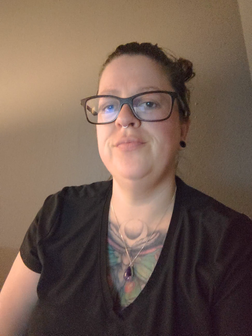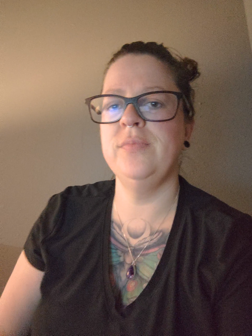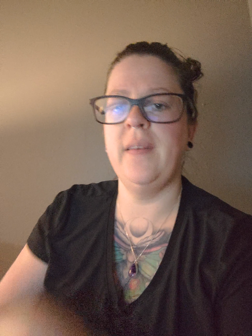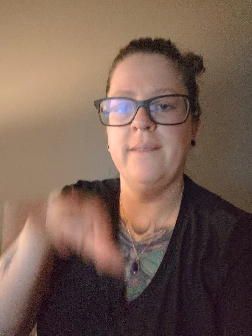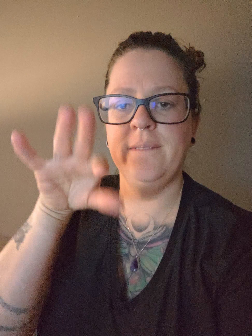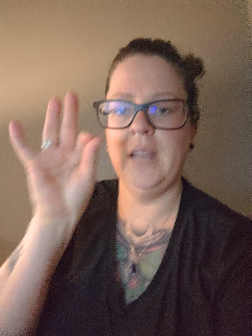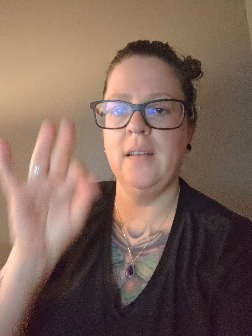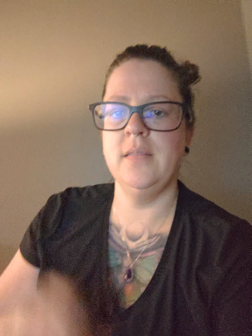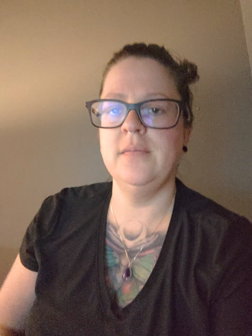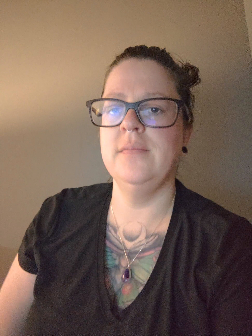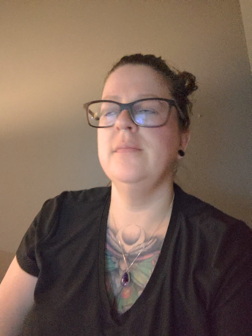find